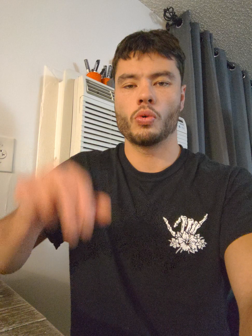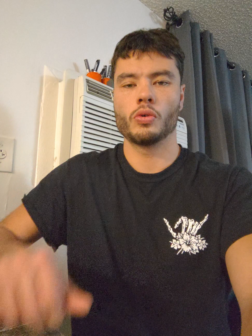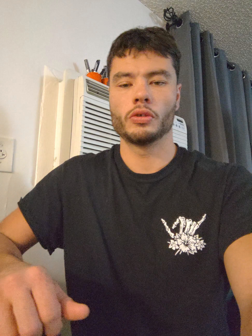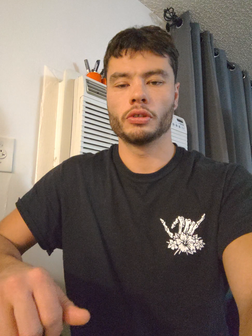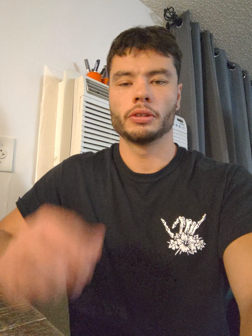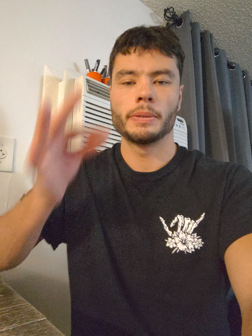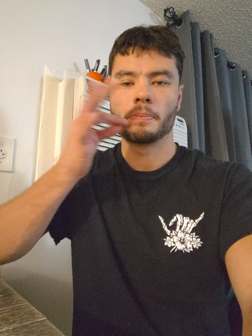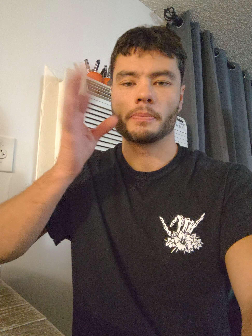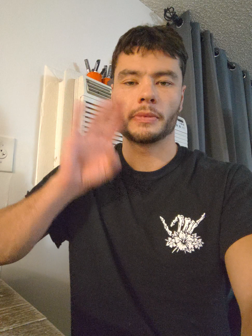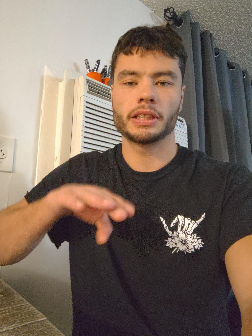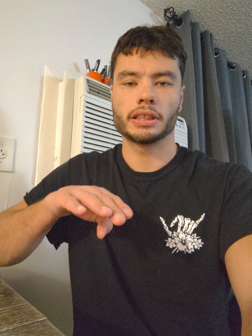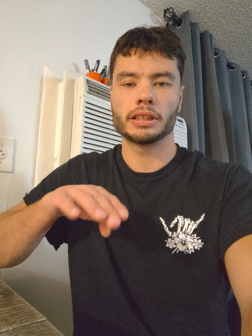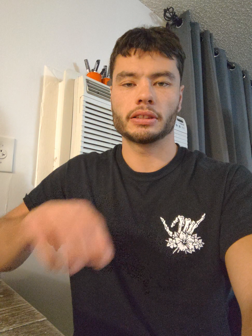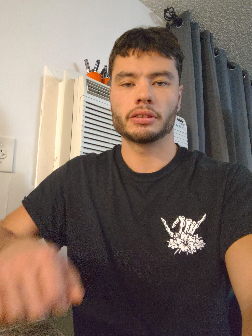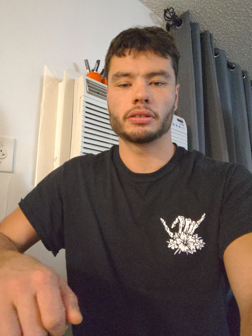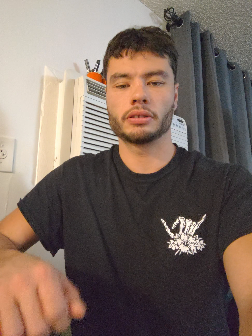bee